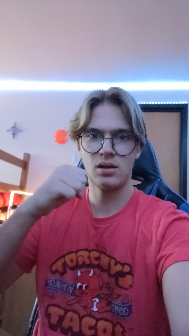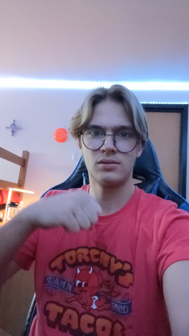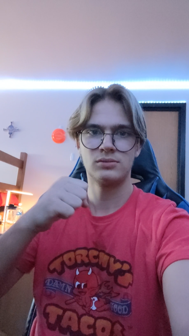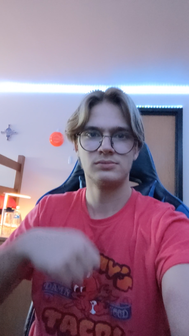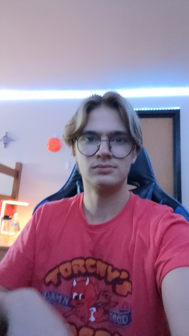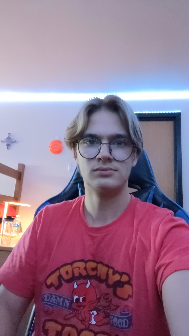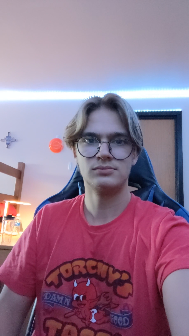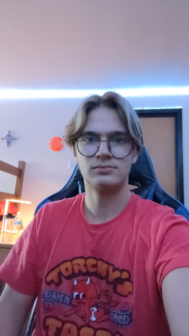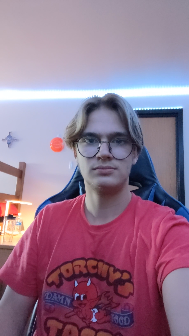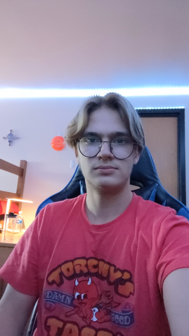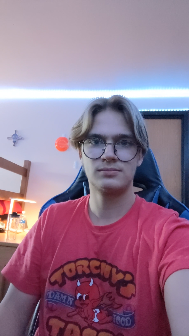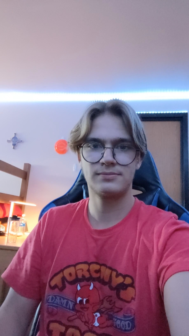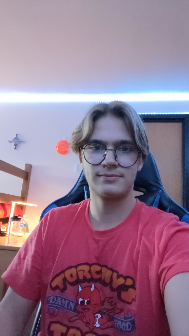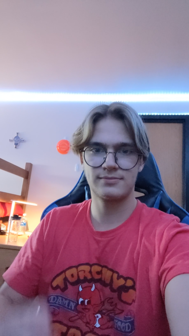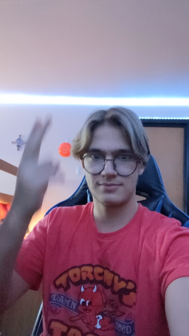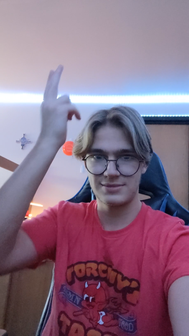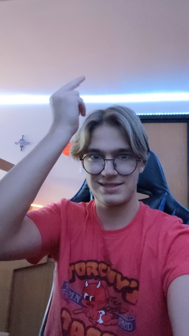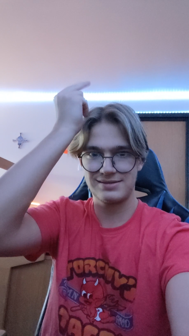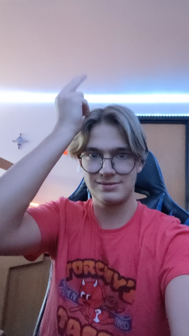bunny